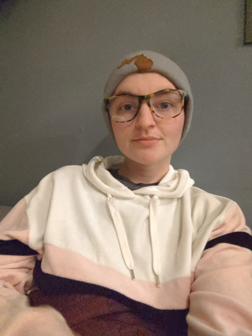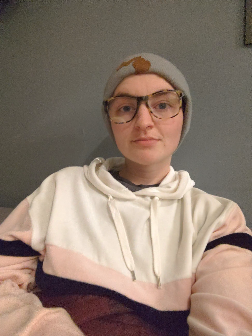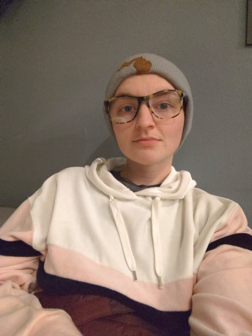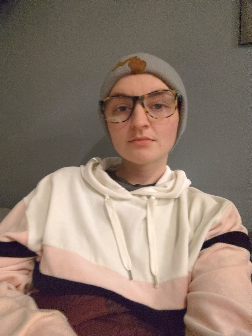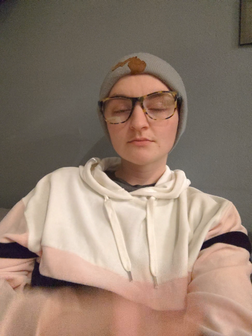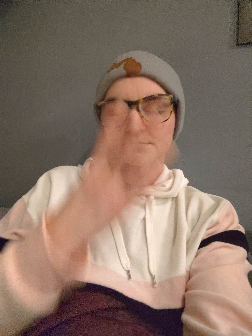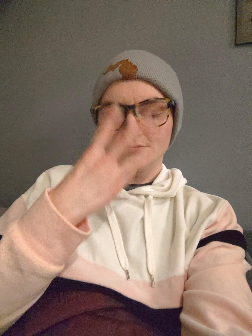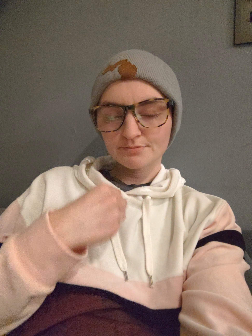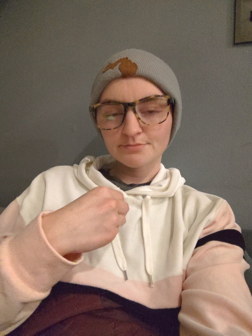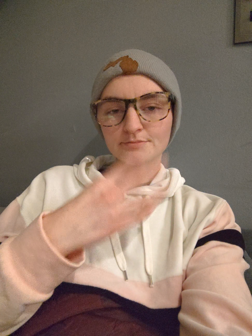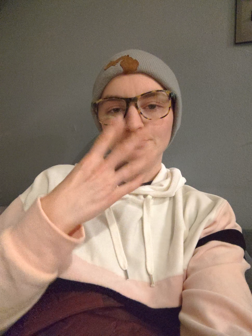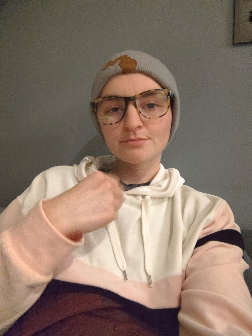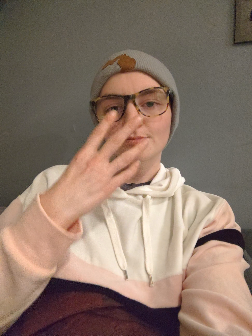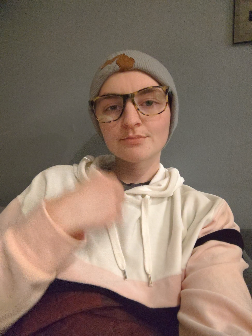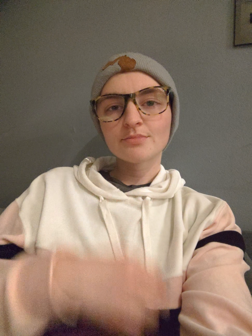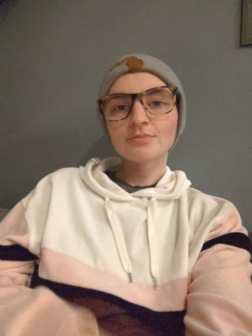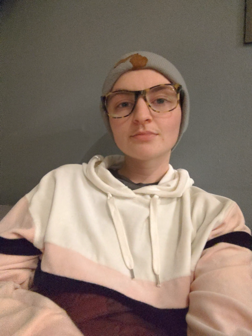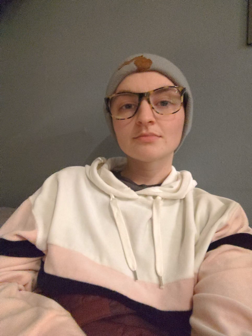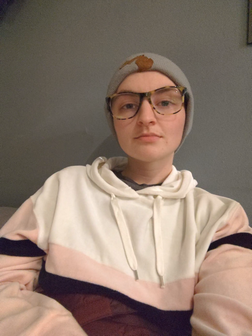sleepy